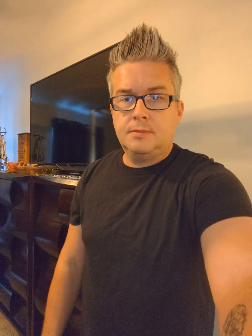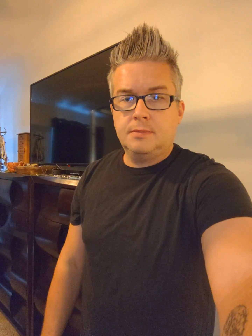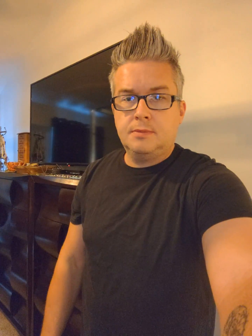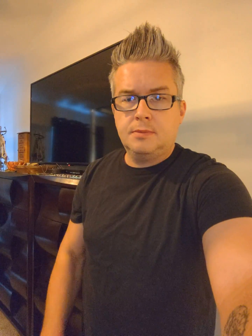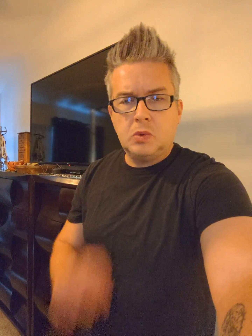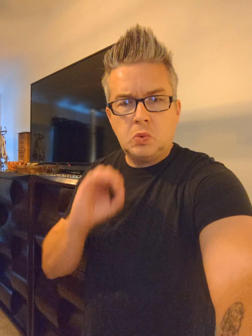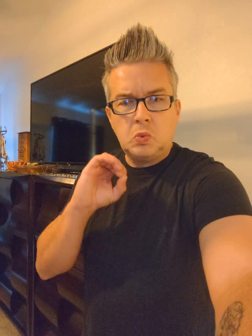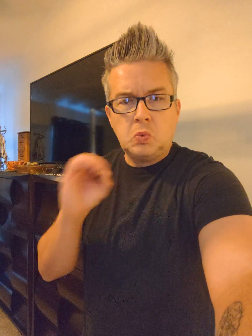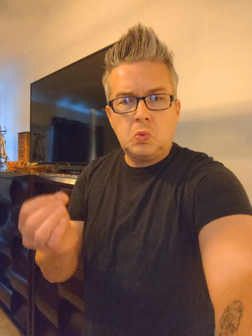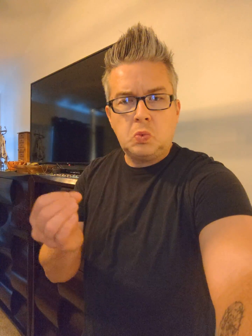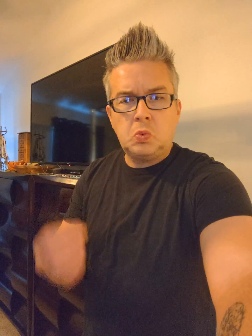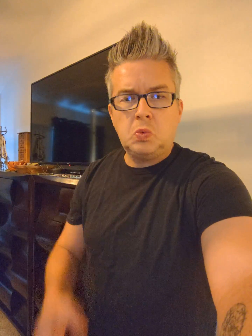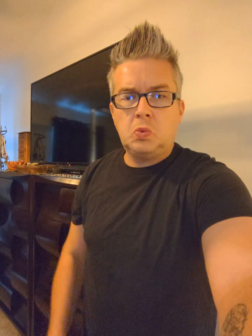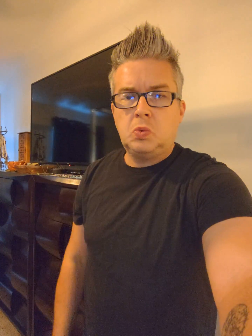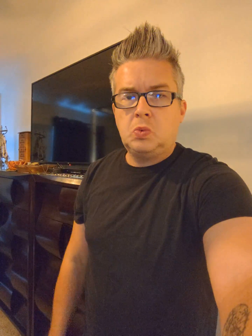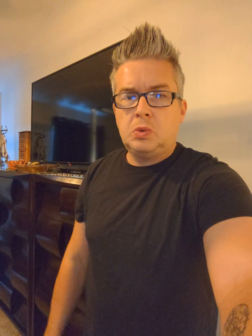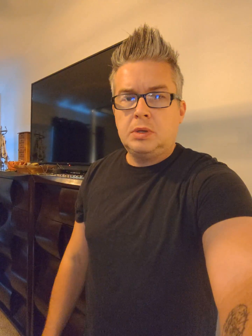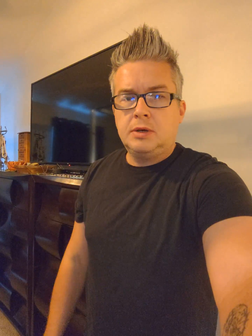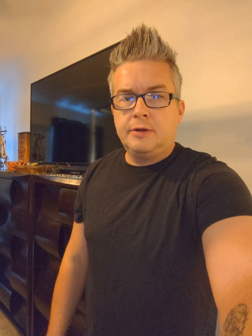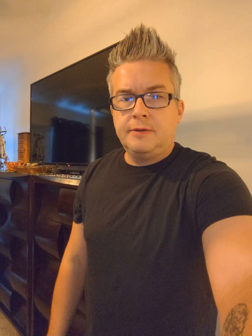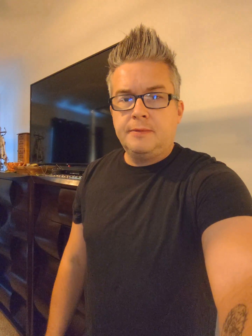none